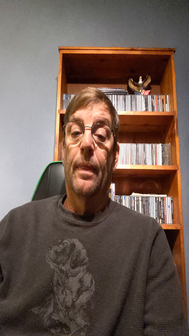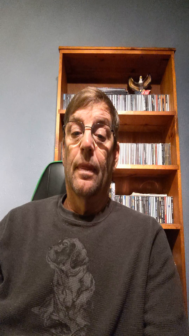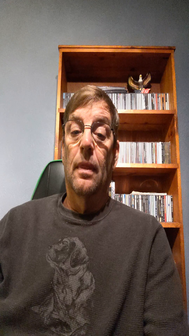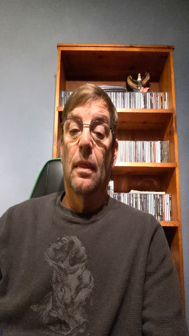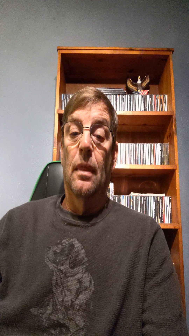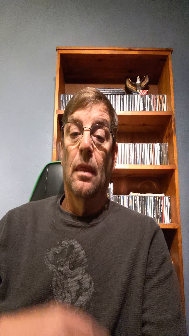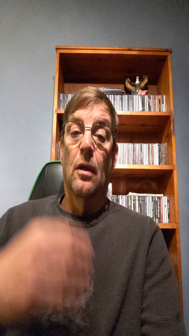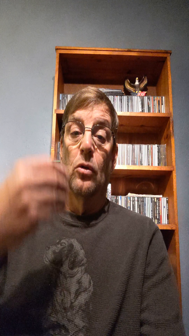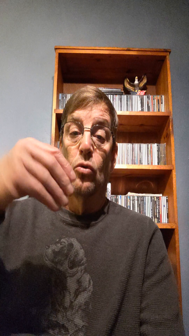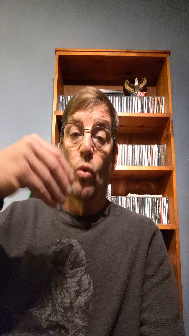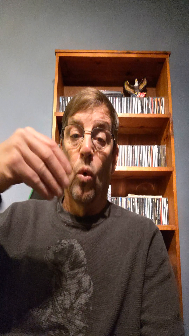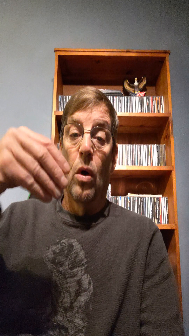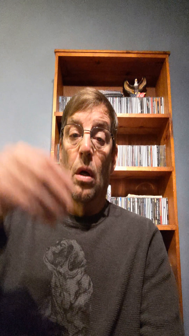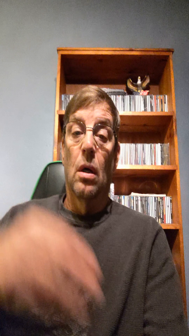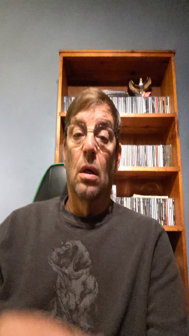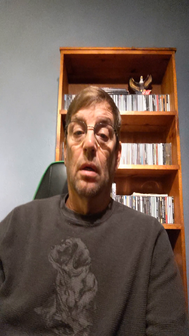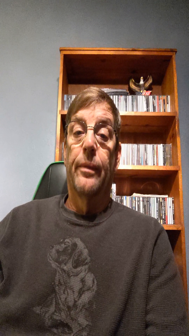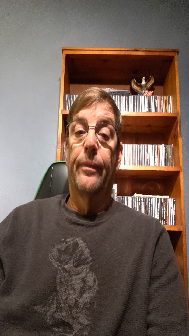store